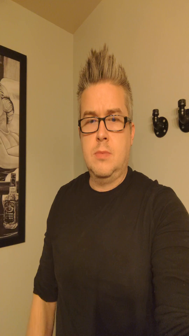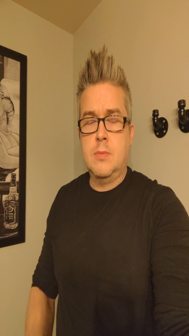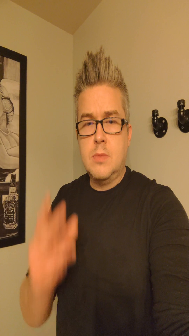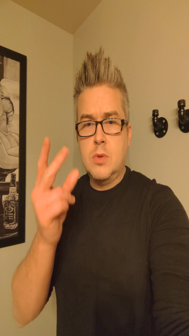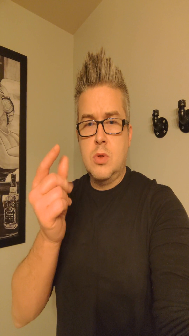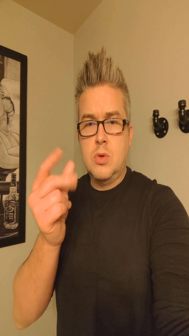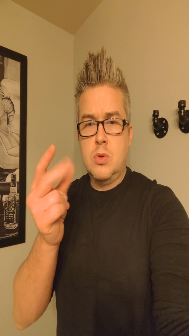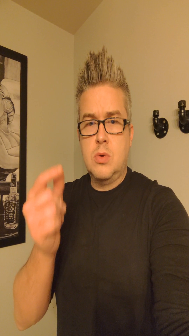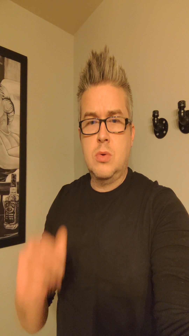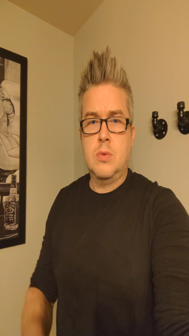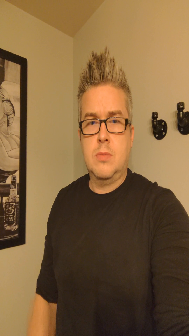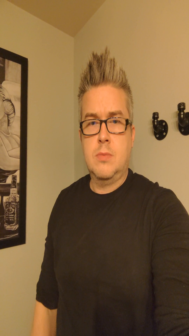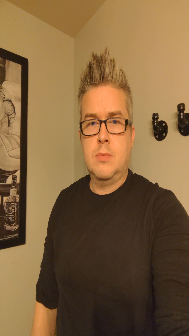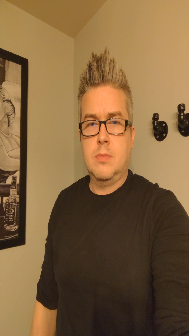dog